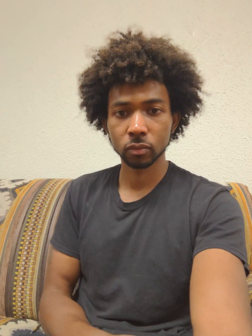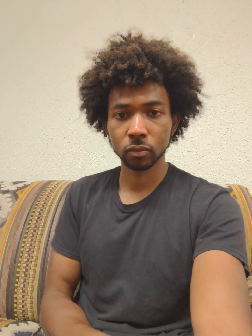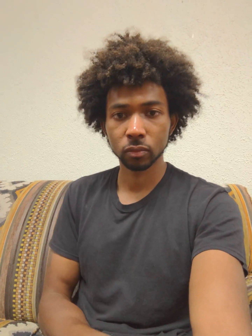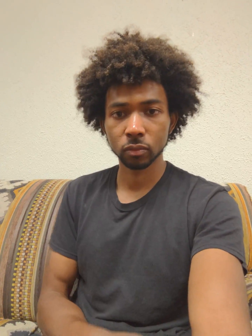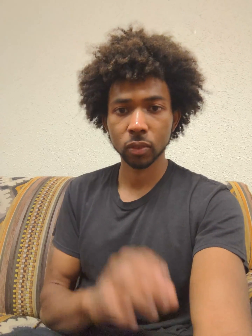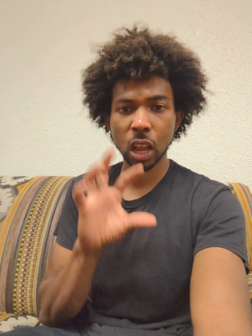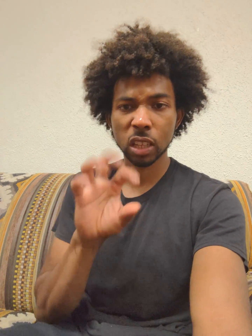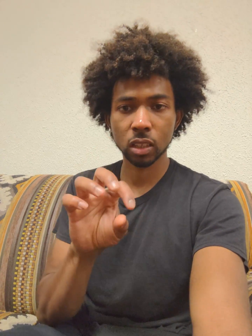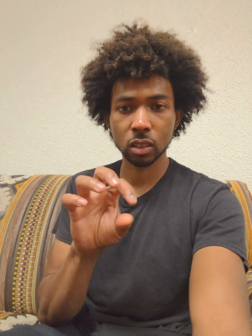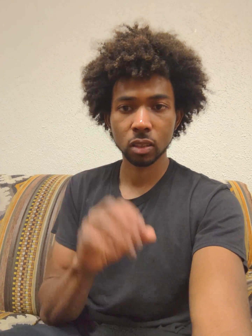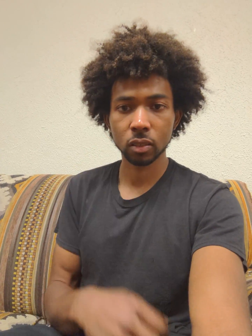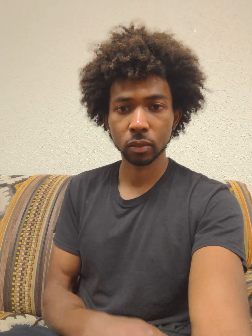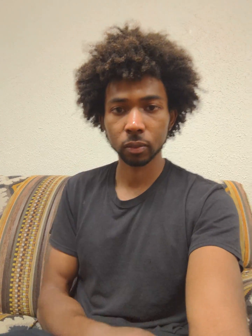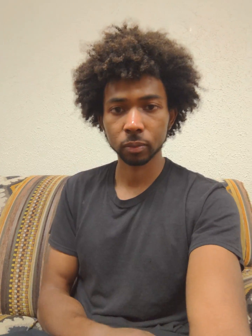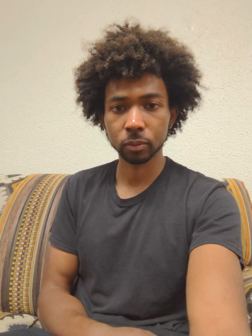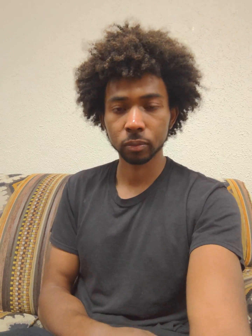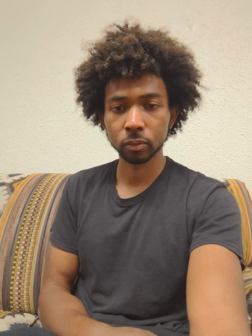bite